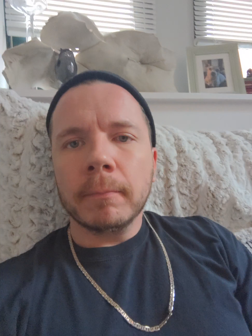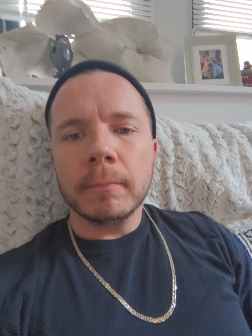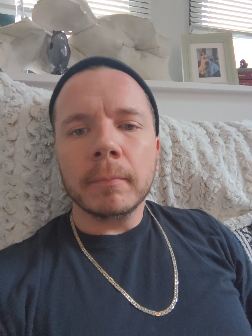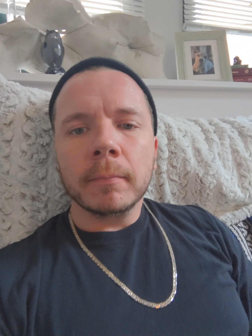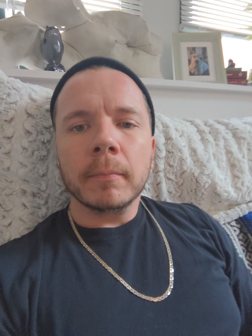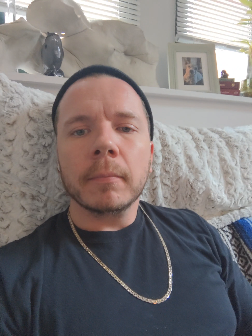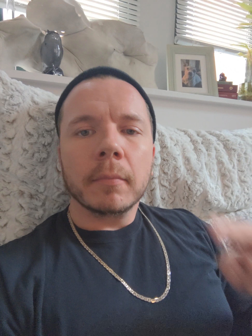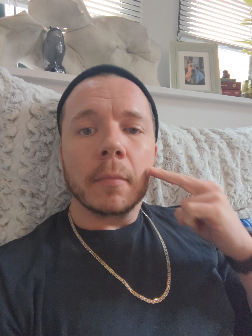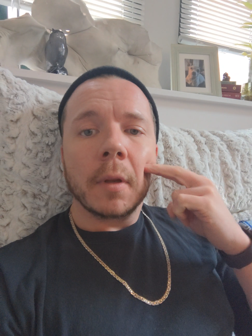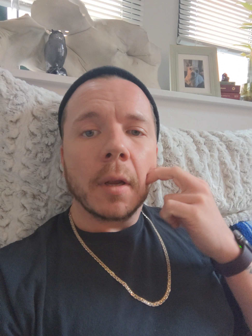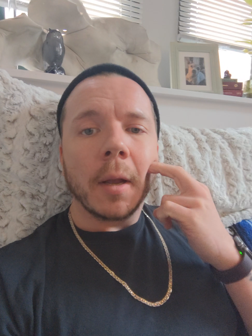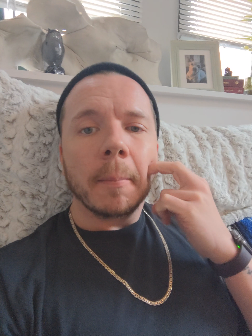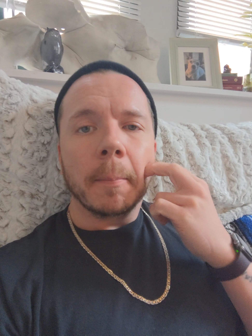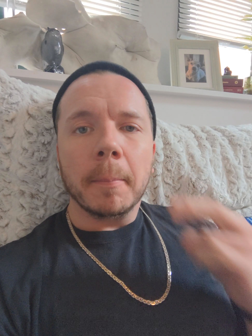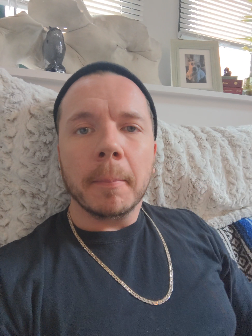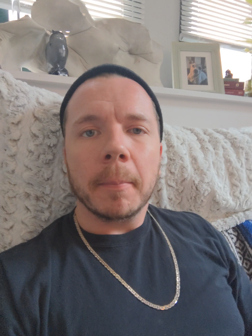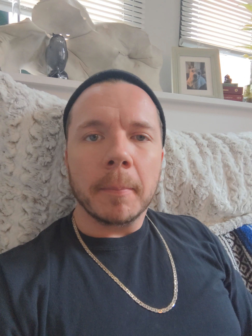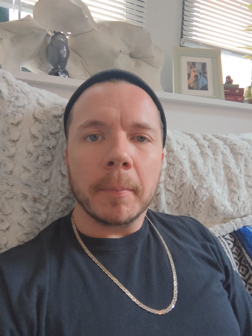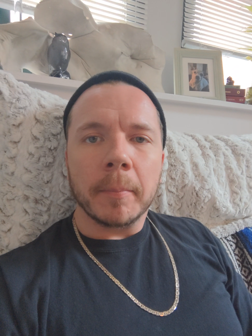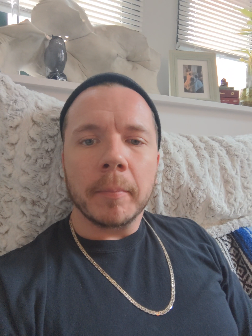gum